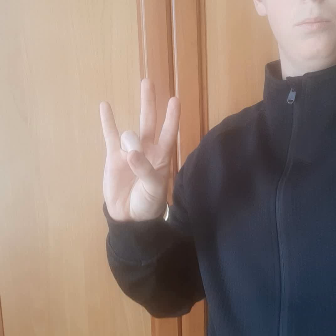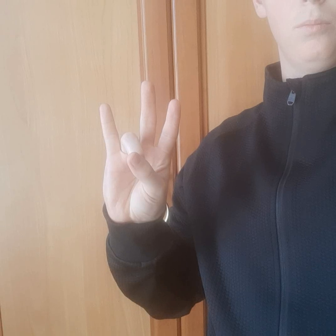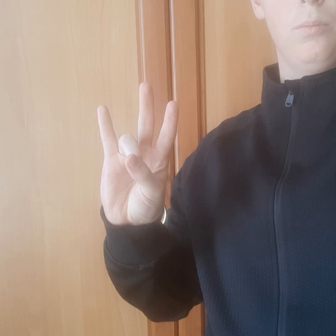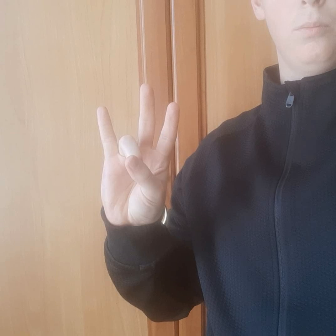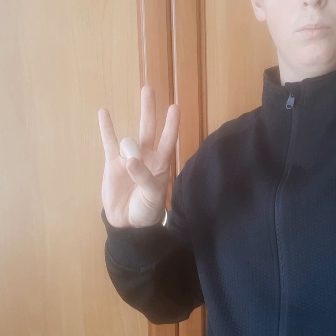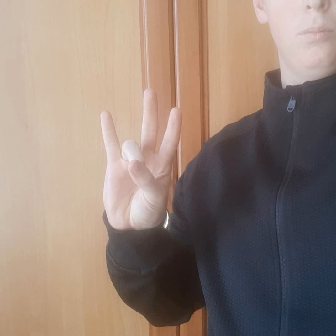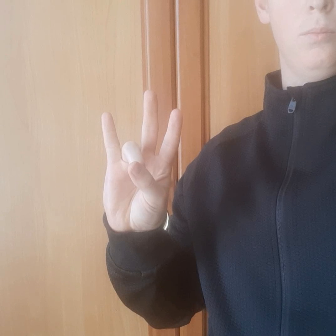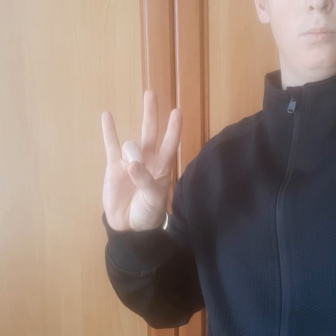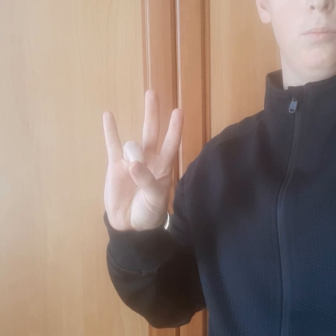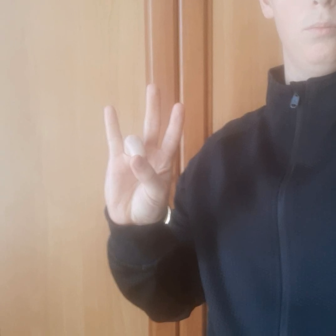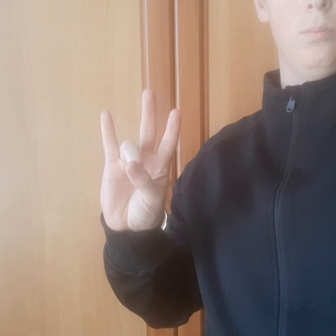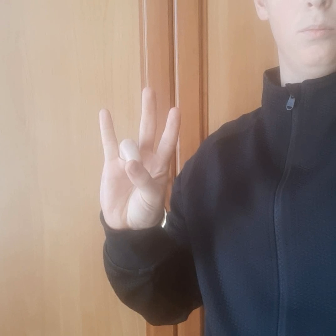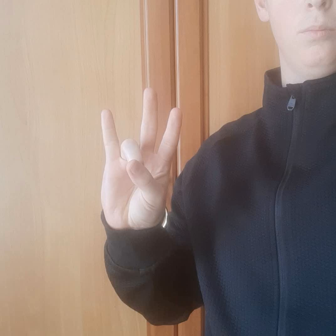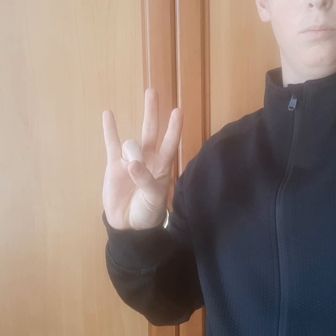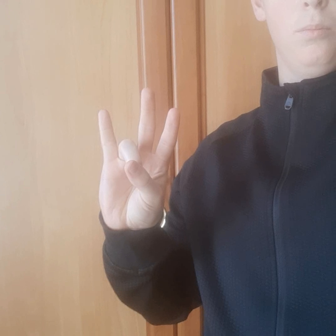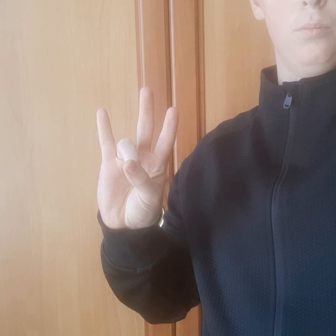Н